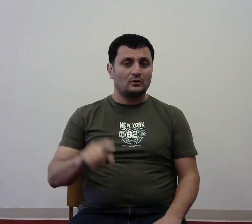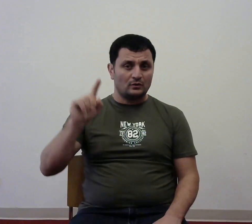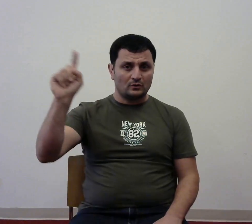O